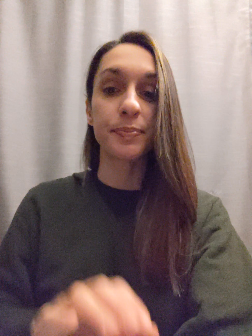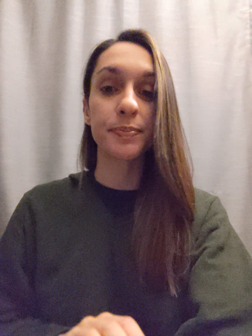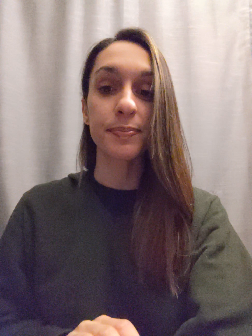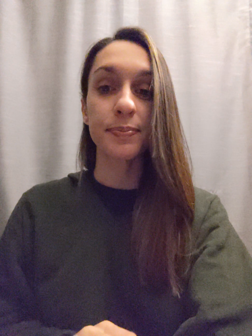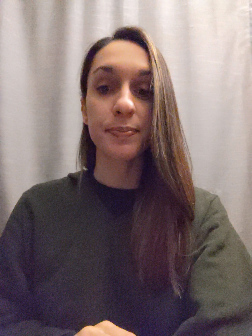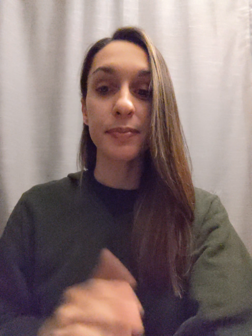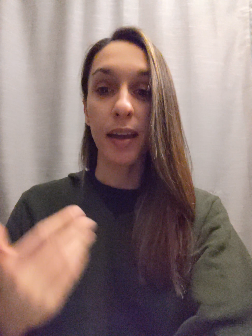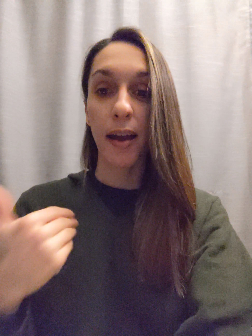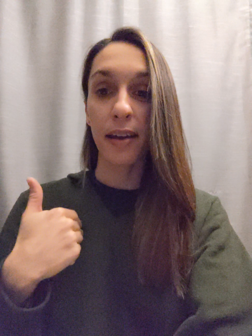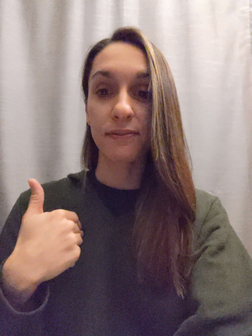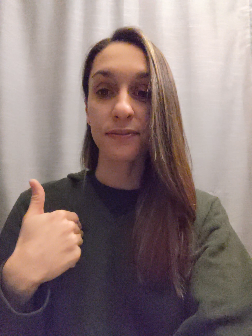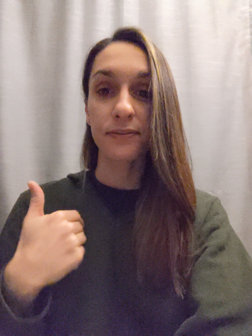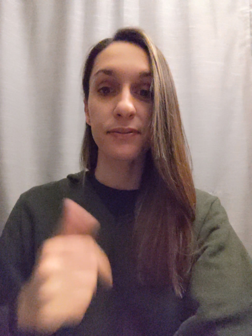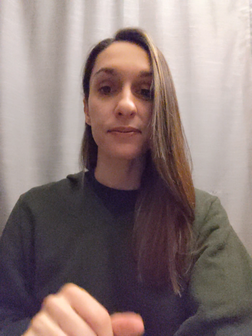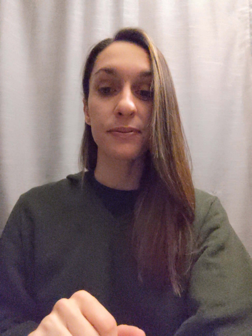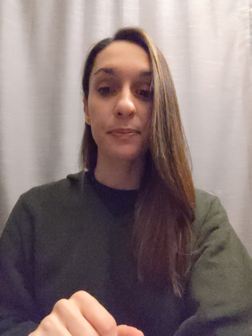have